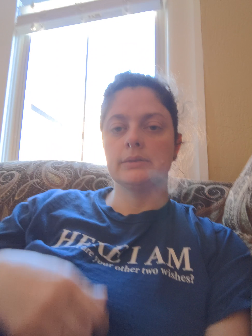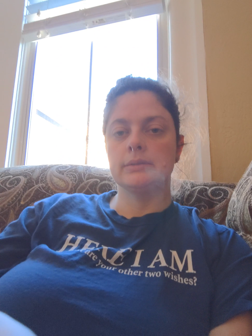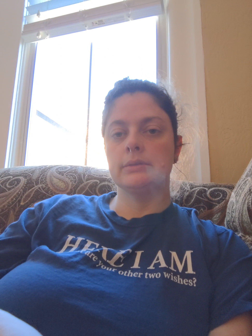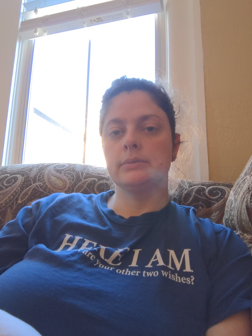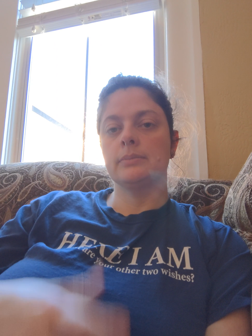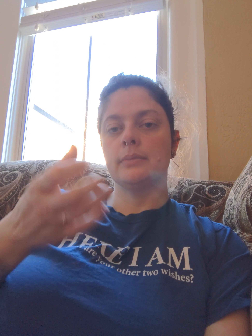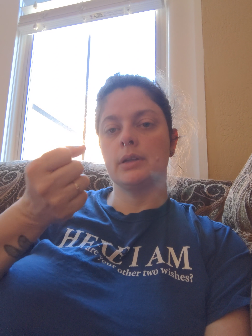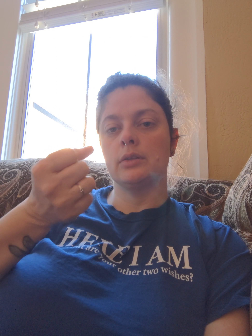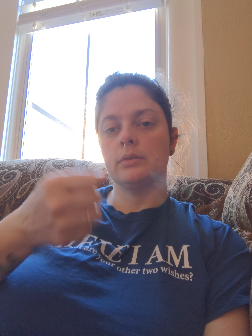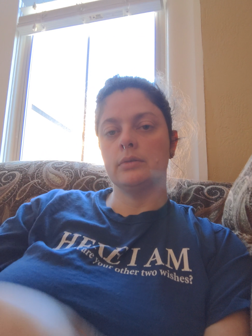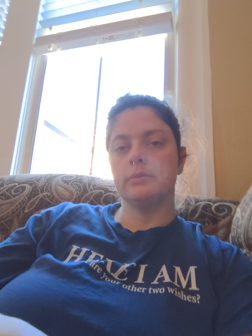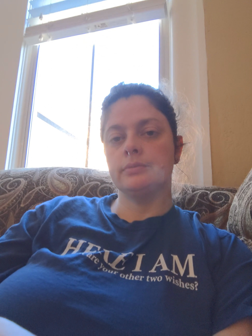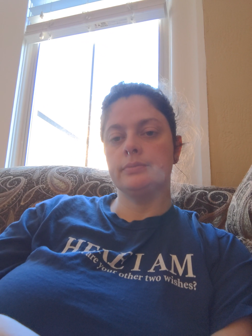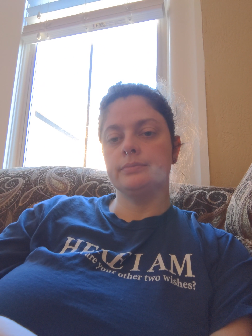milk